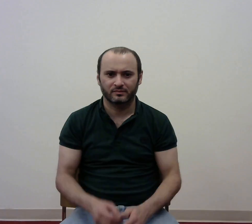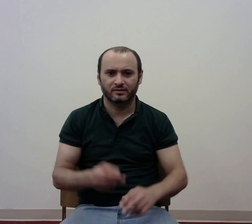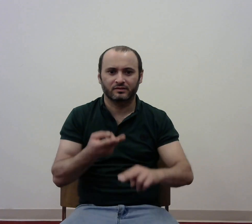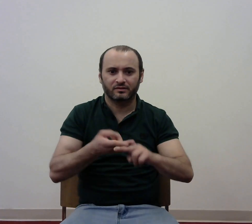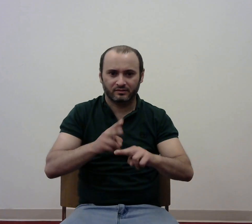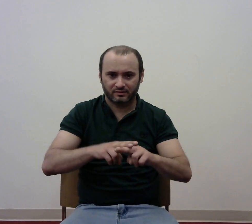bu